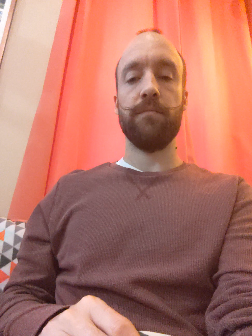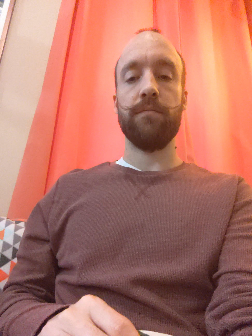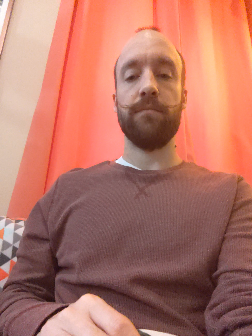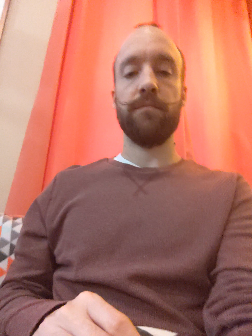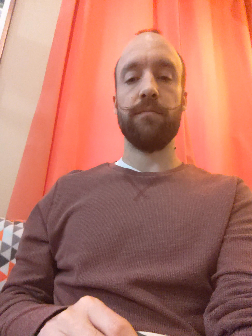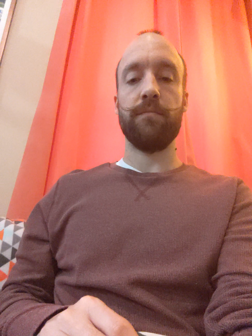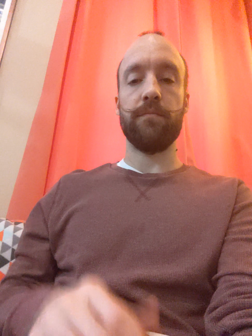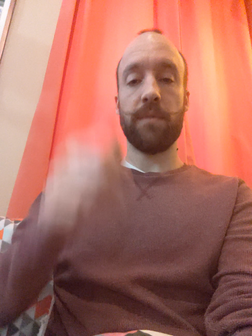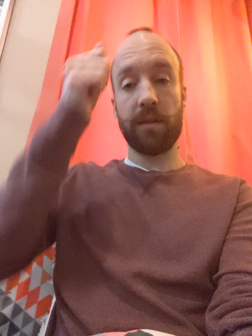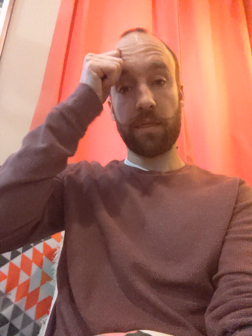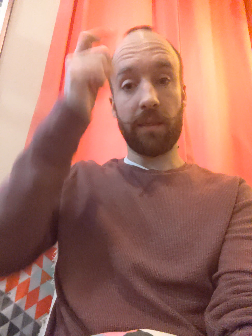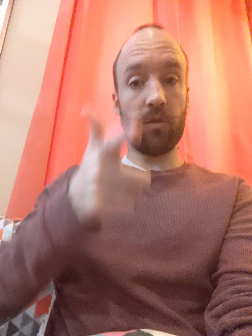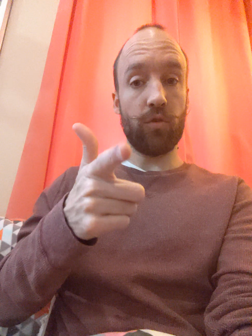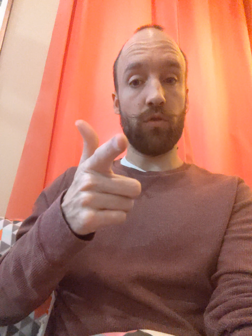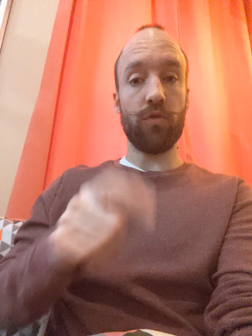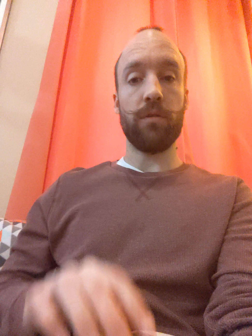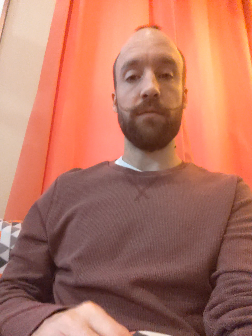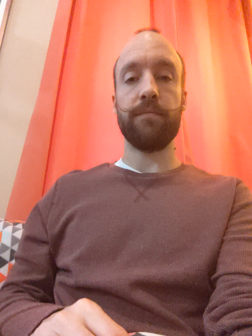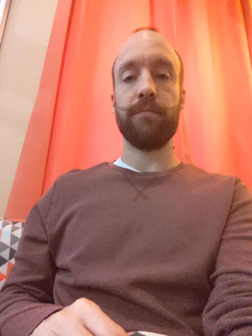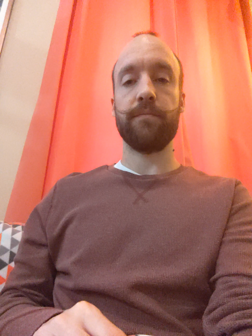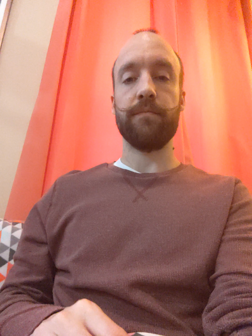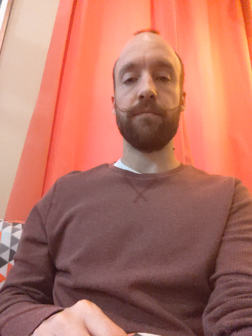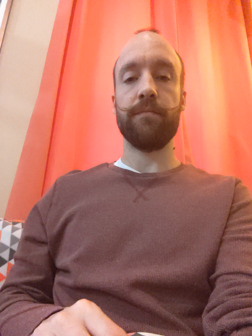brother